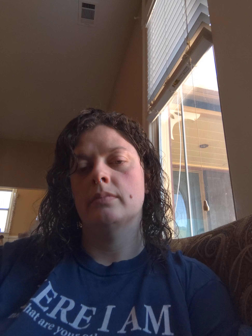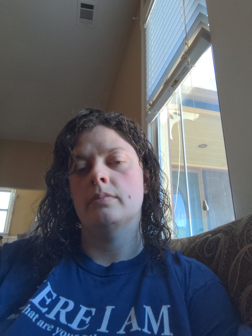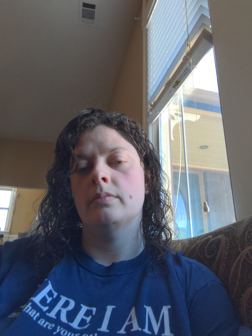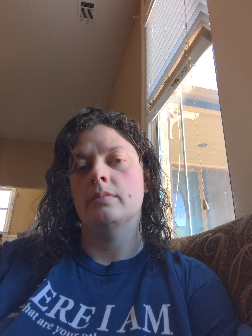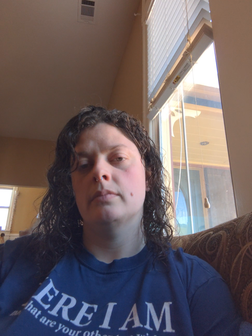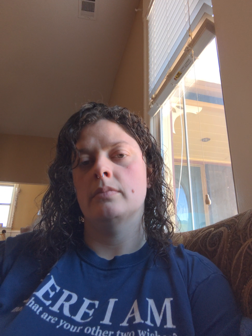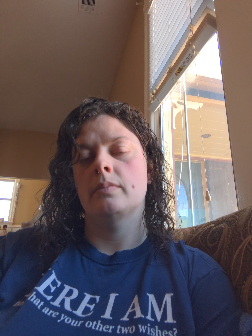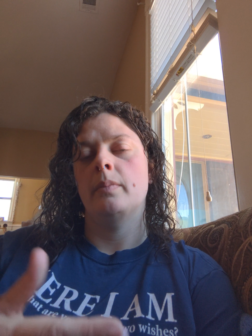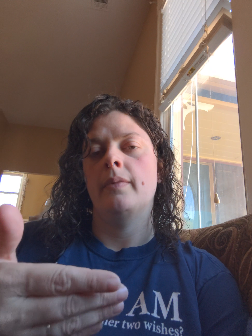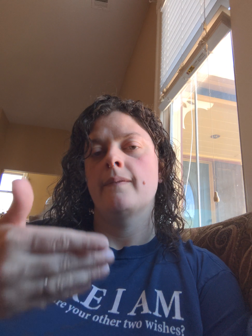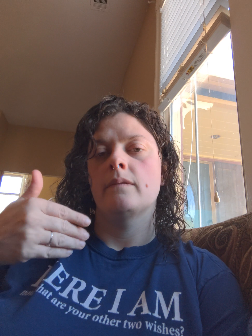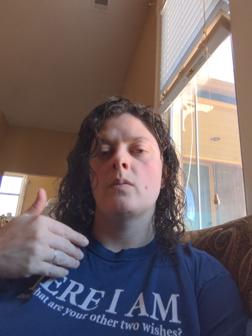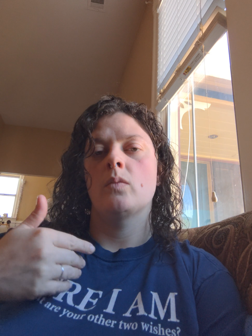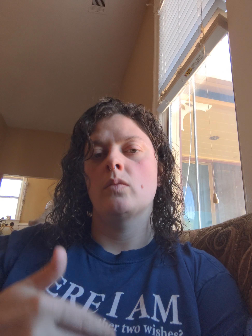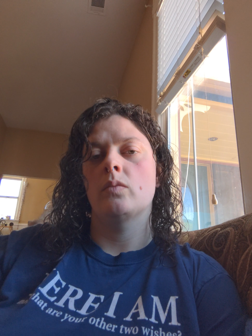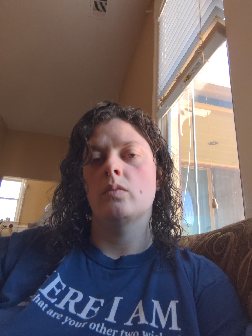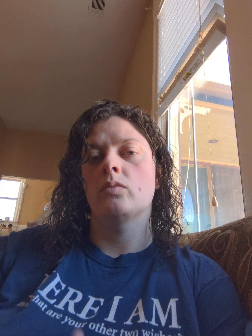before